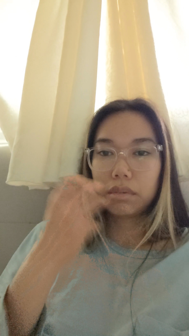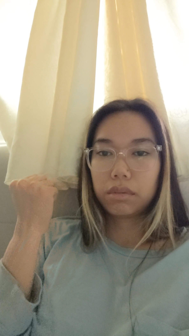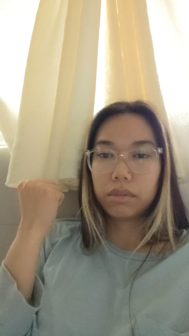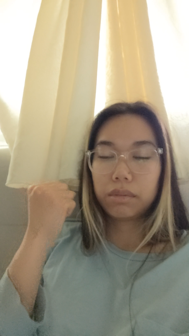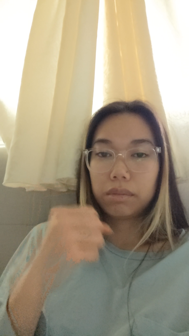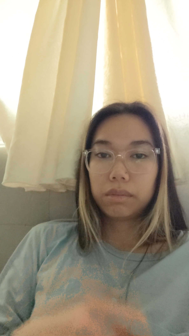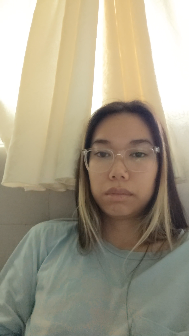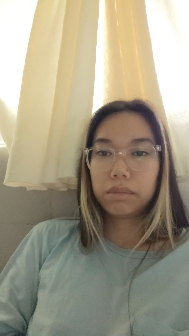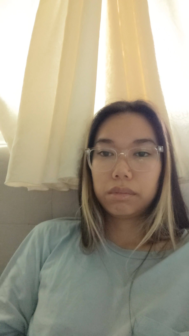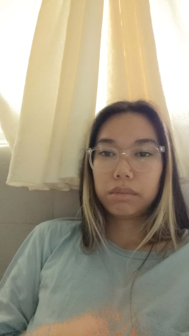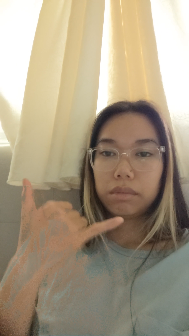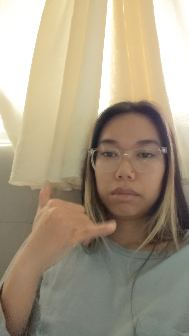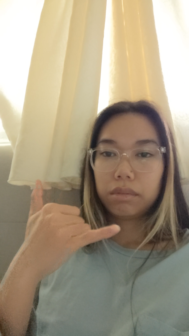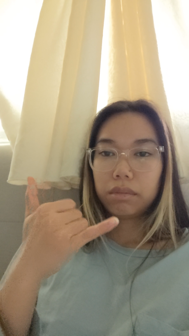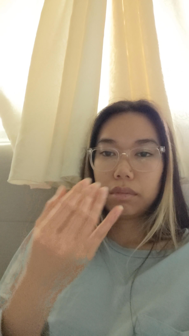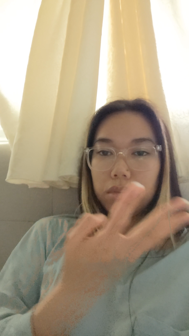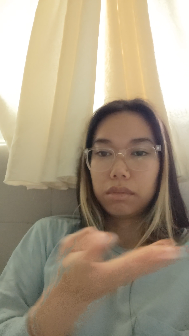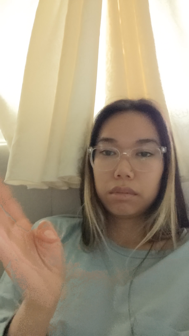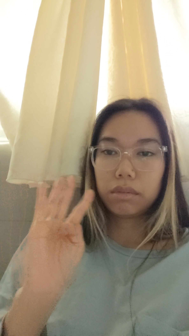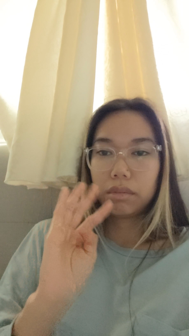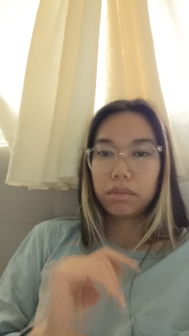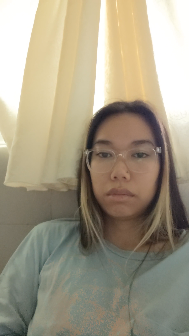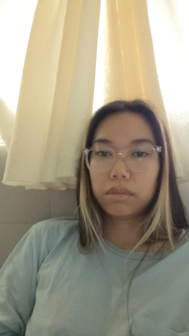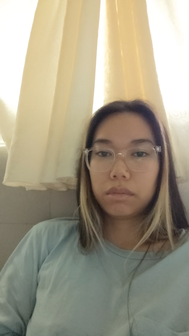playpen